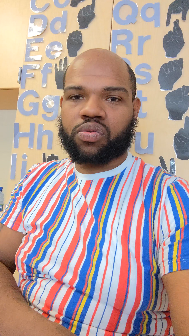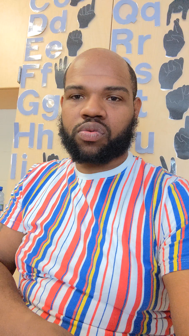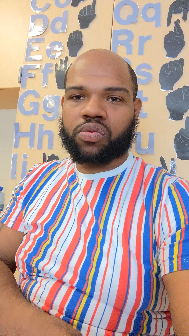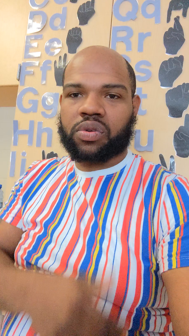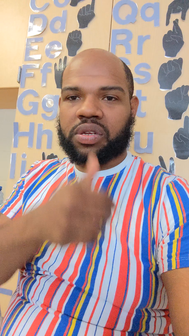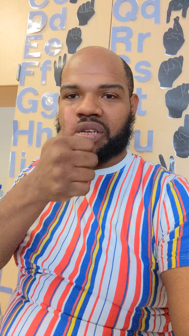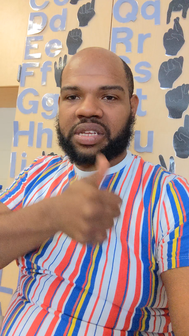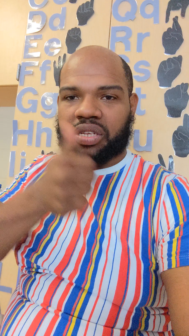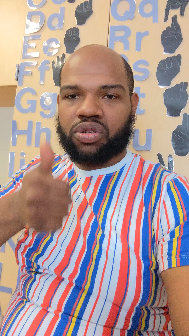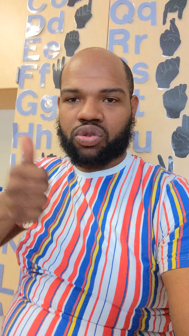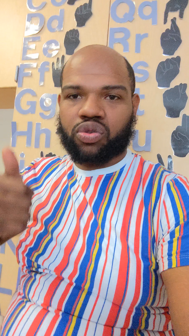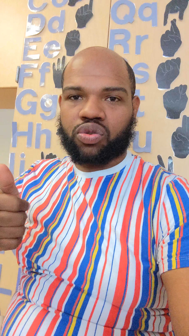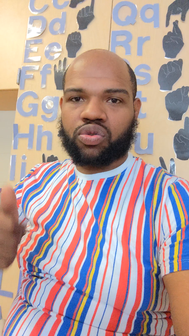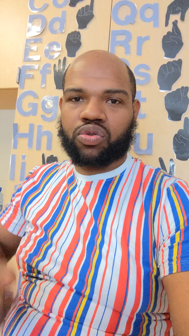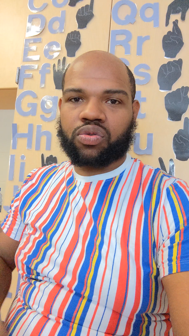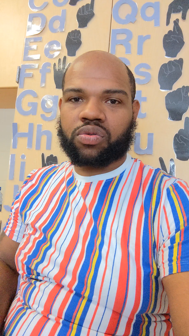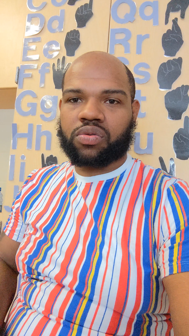each